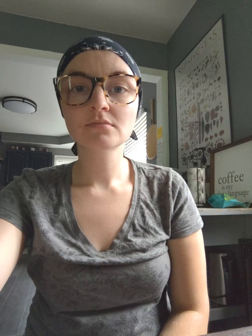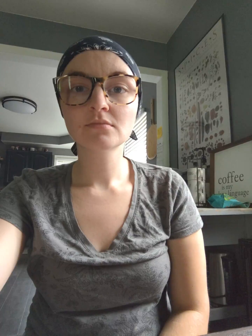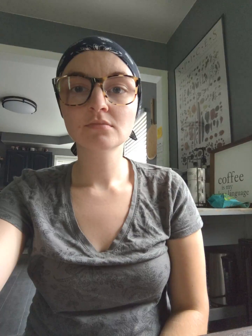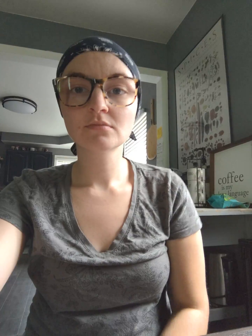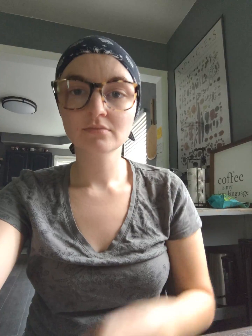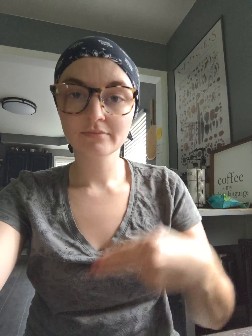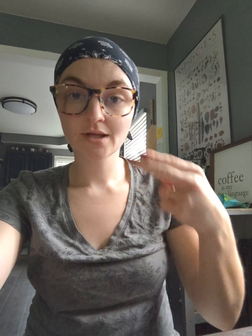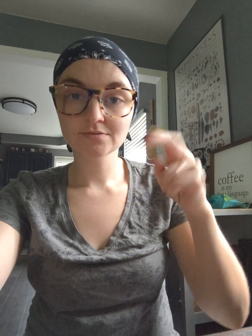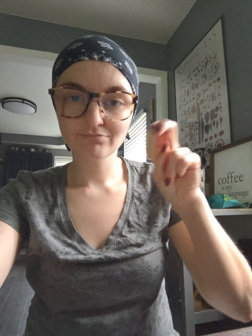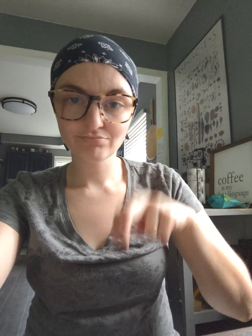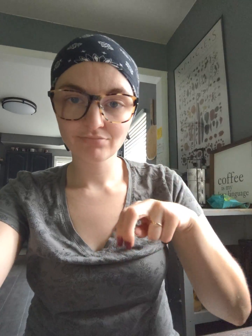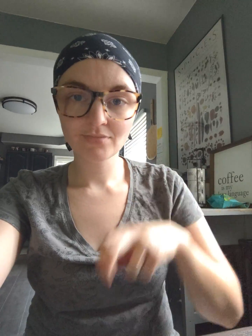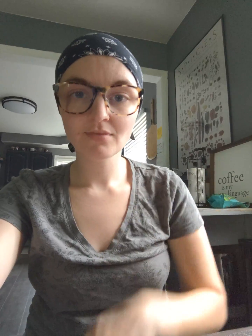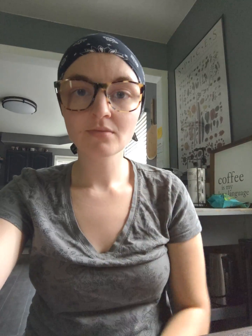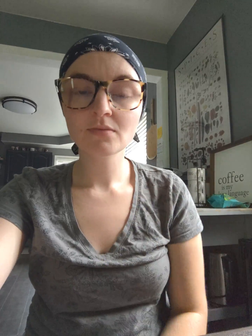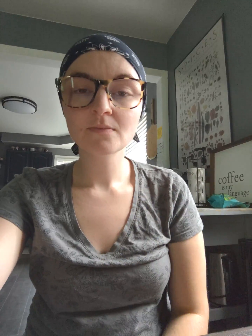high chair